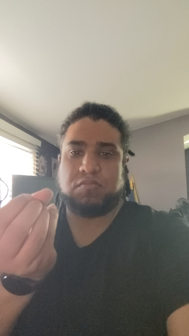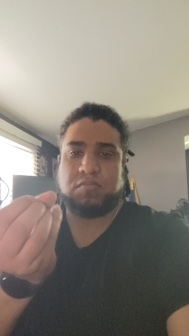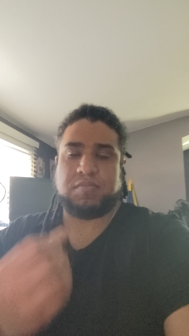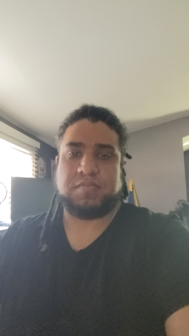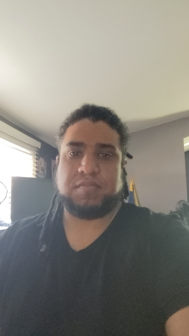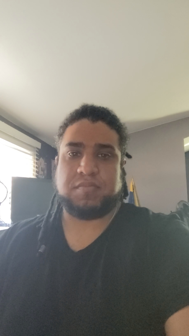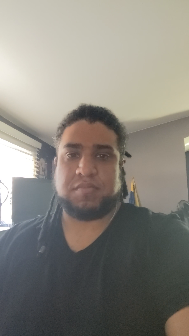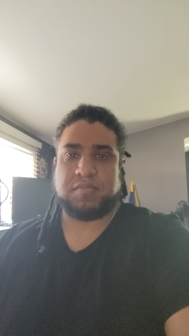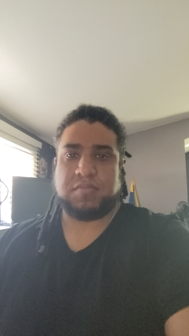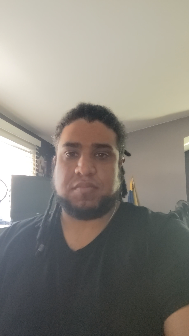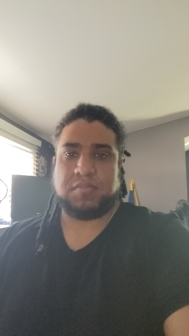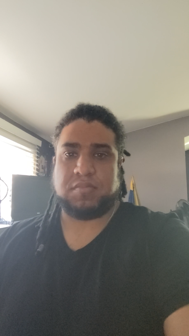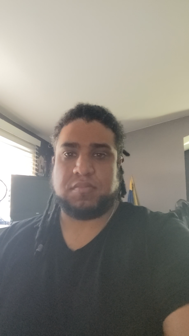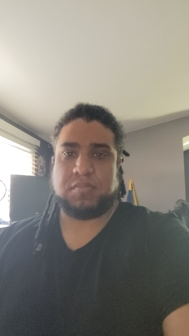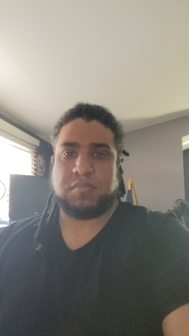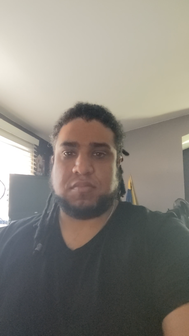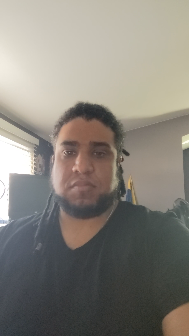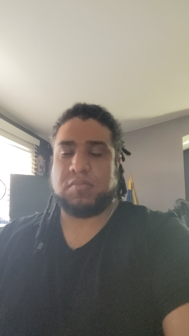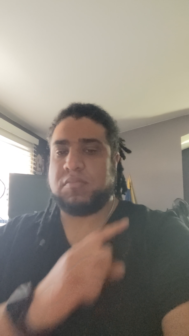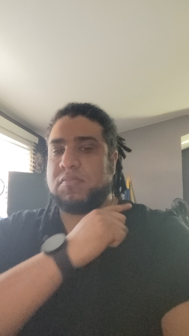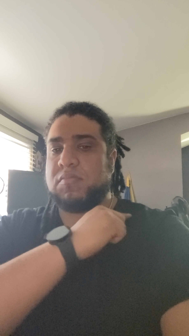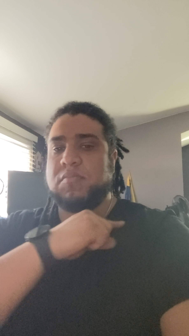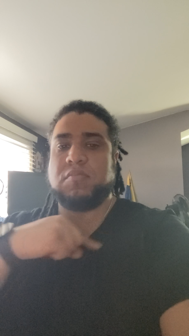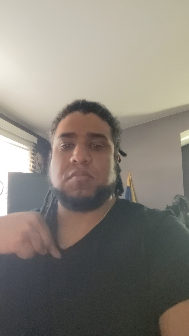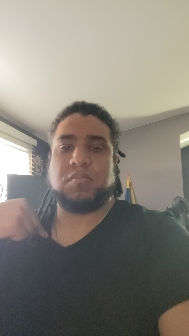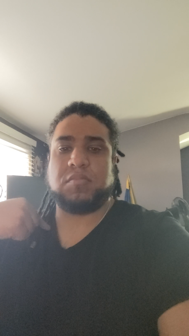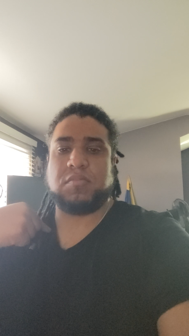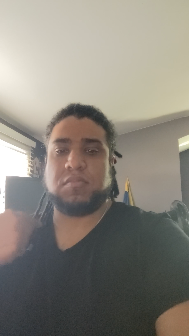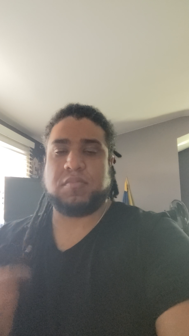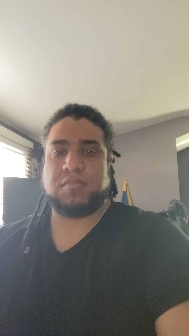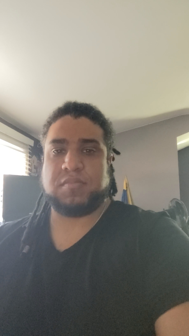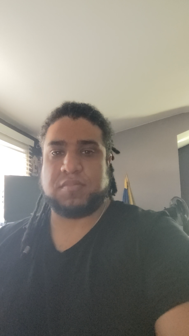necklace